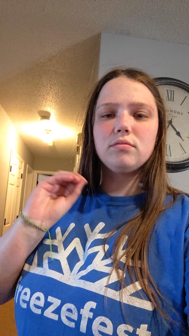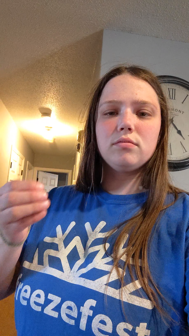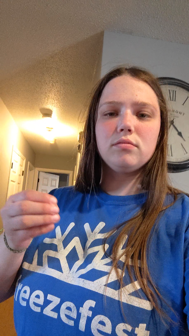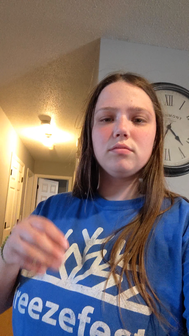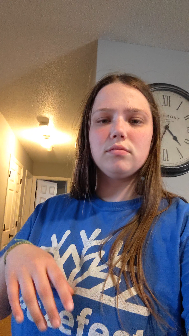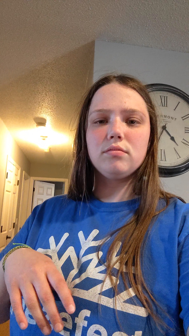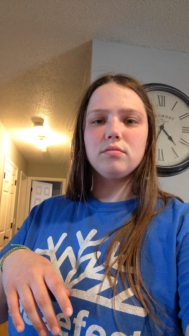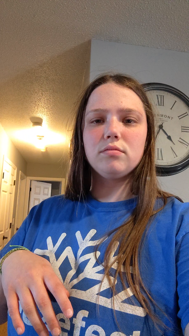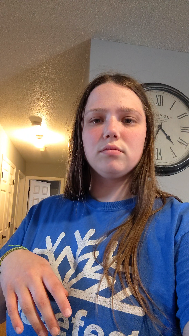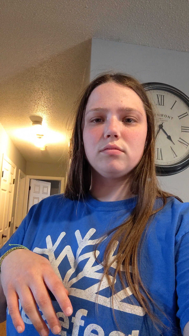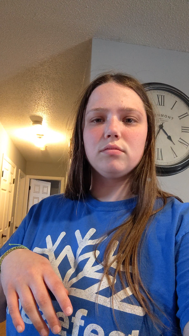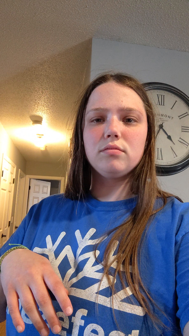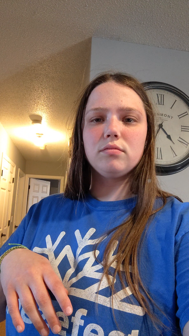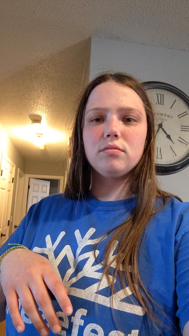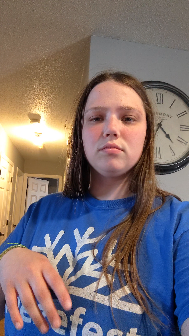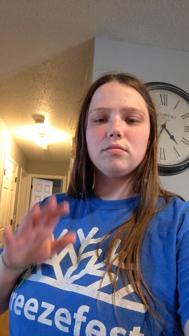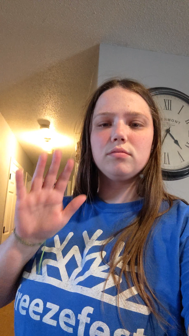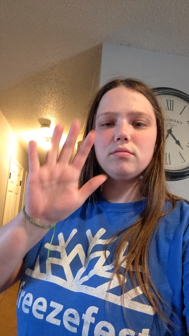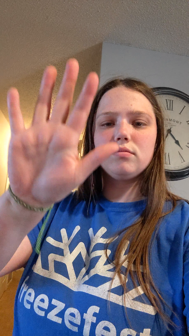give me five